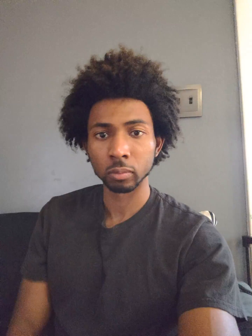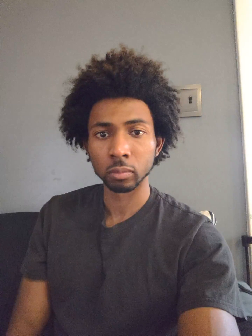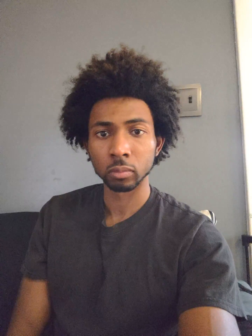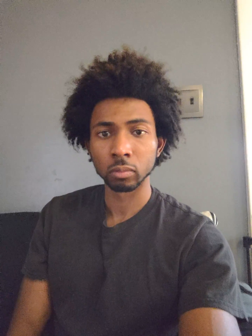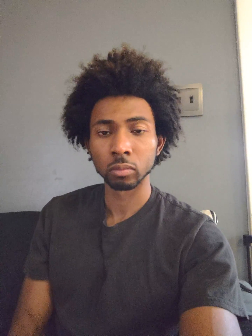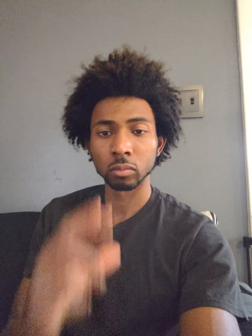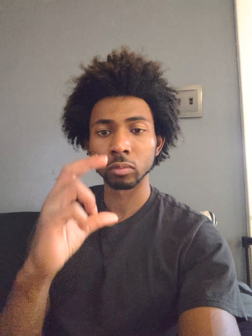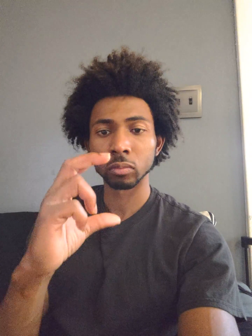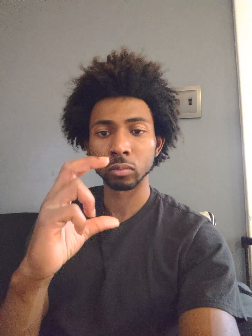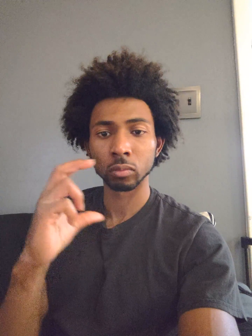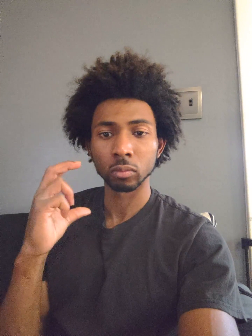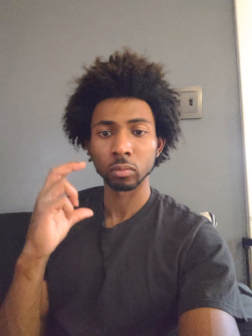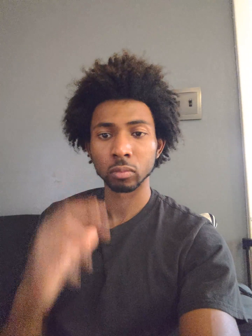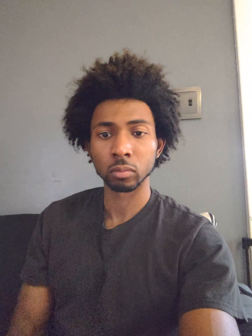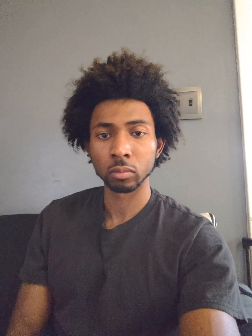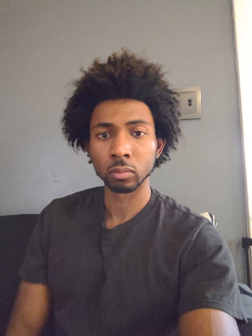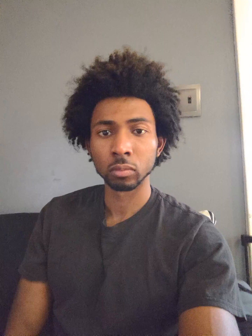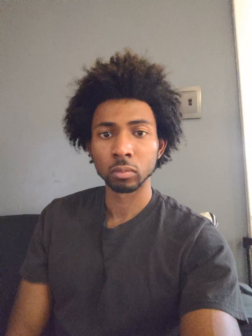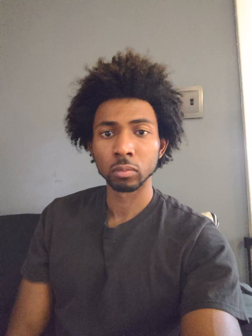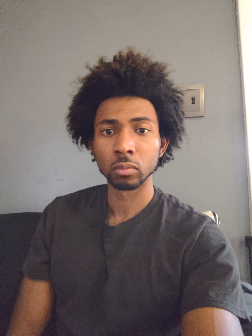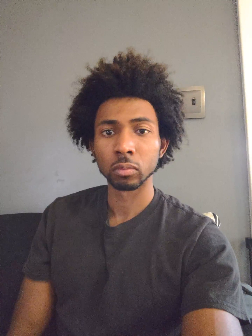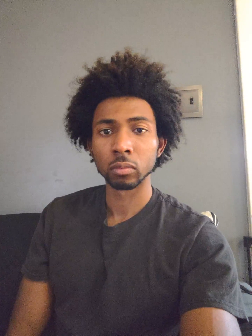bus